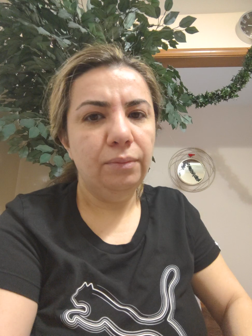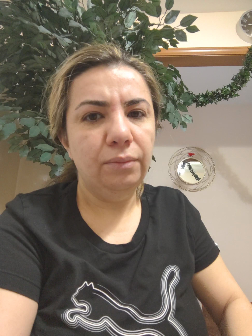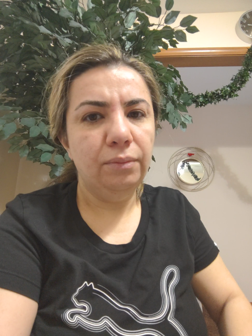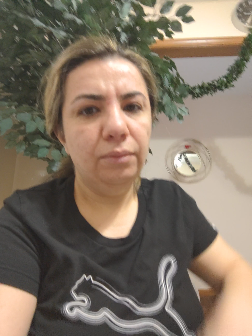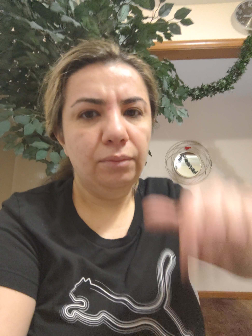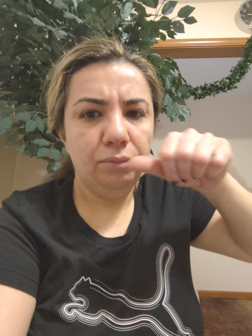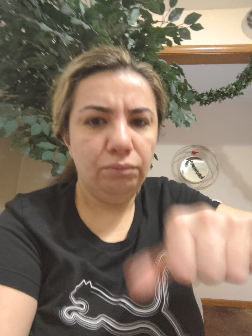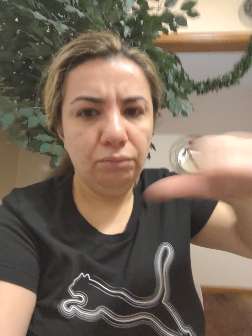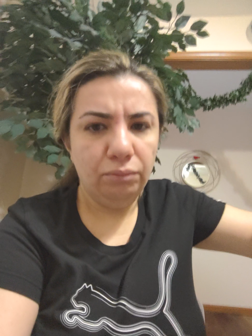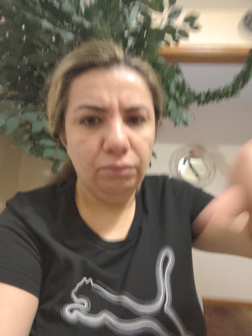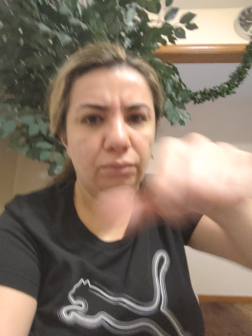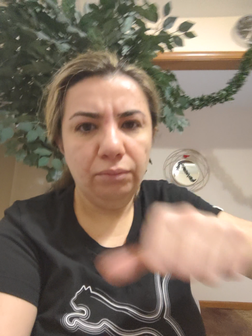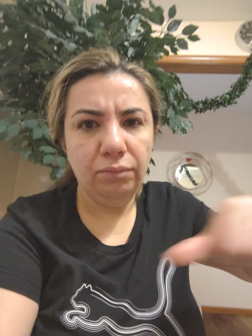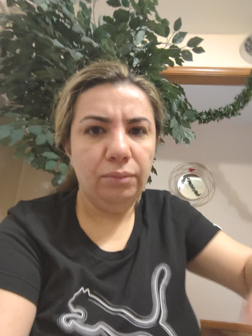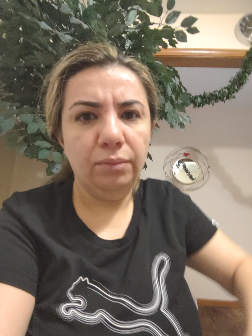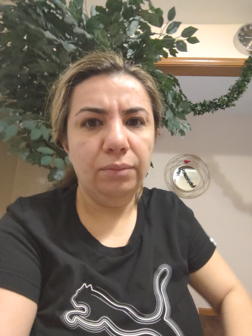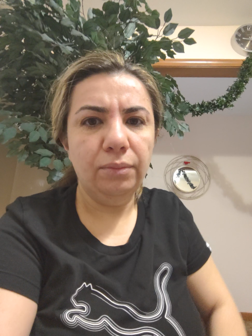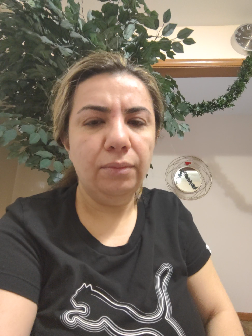puzzle